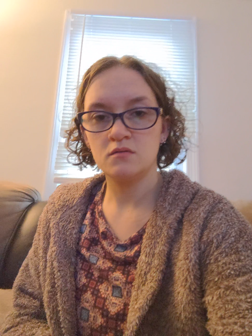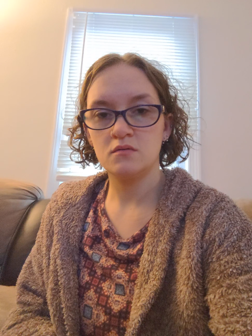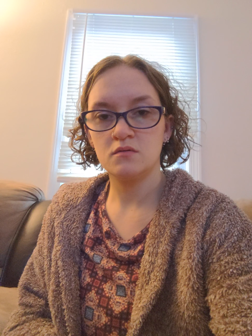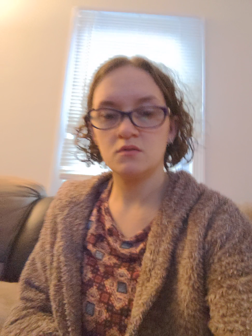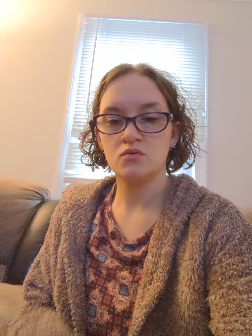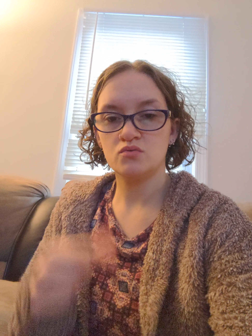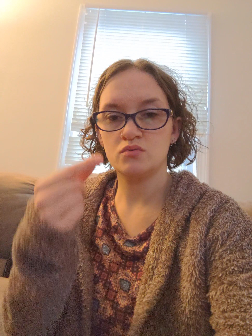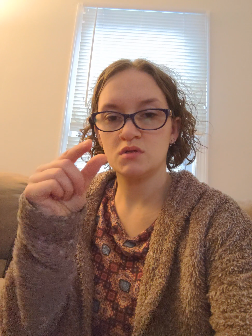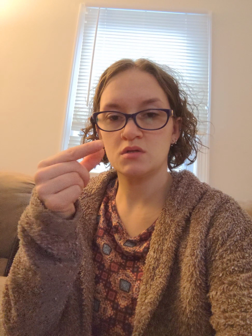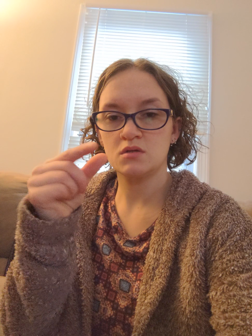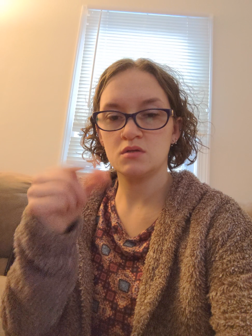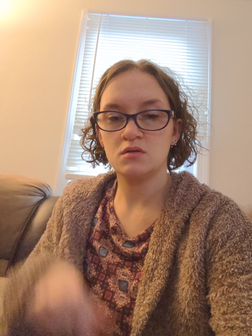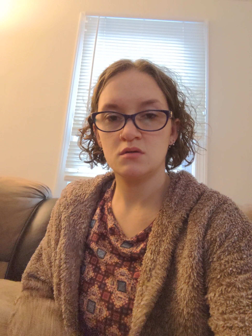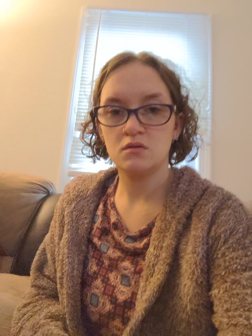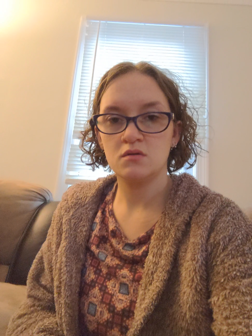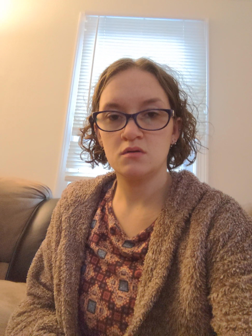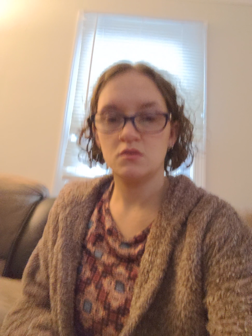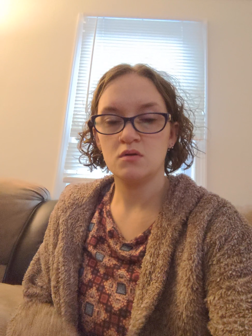green